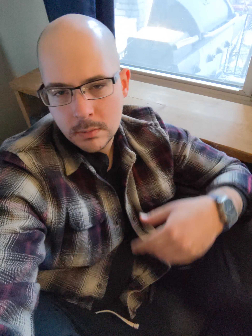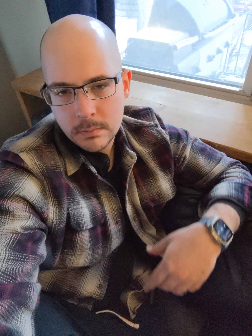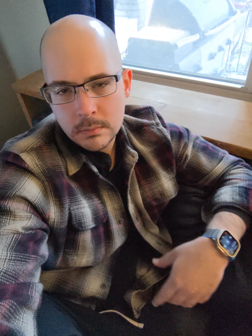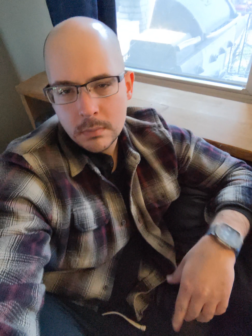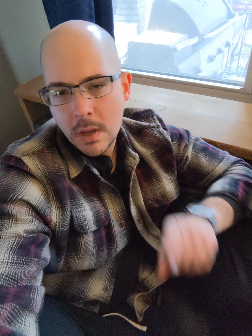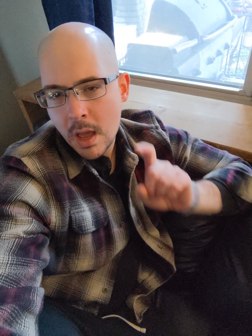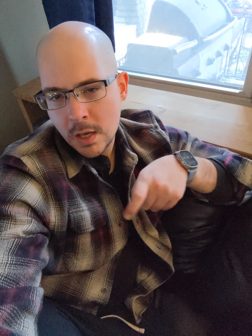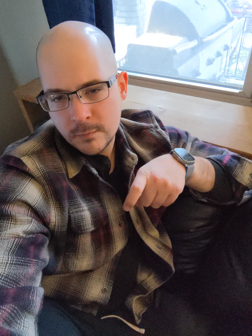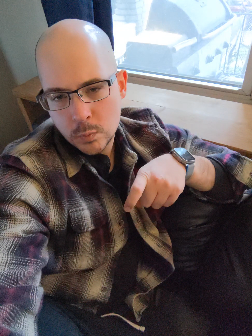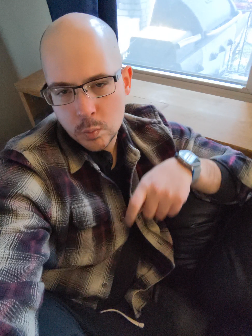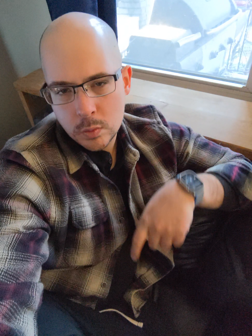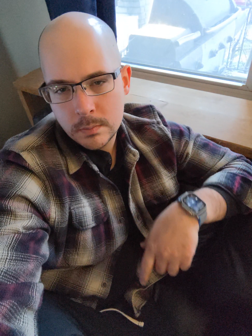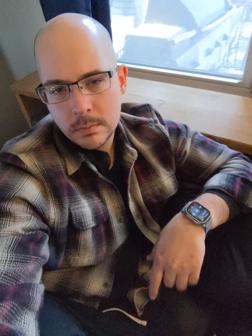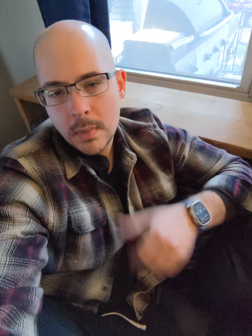have to